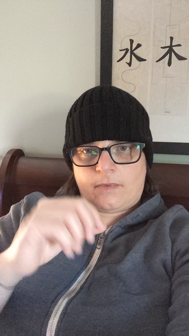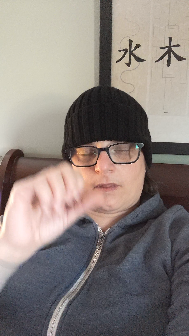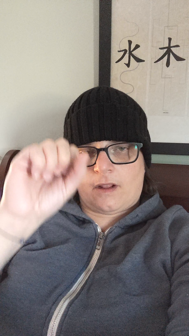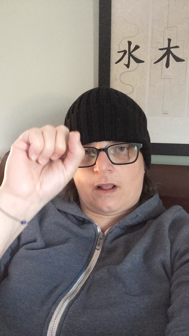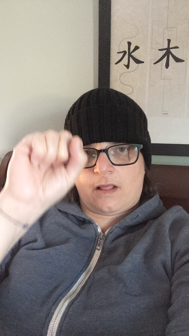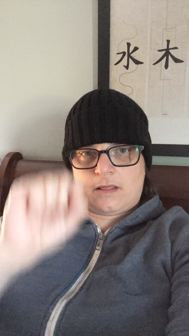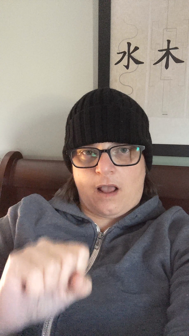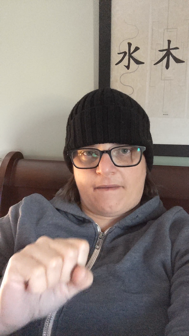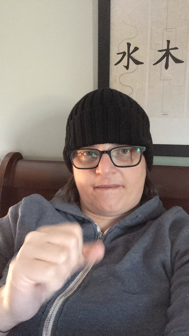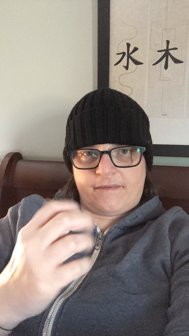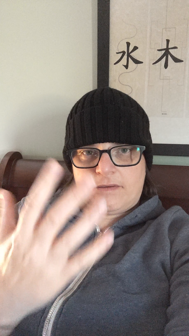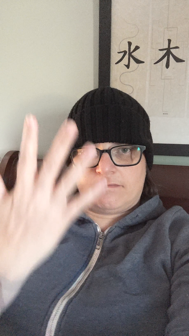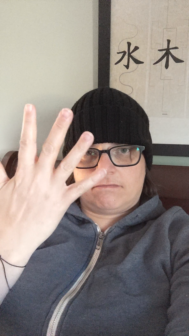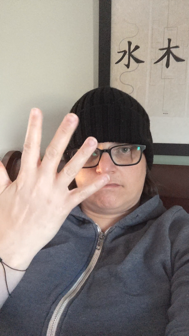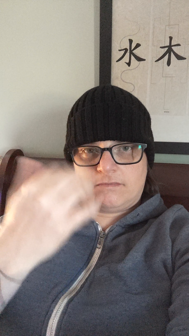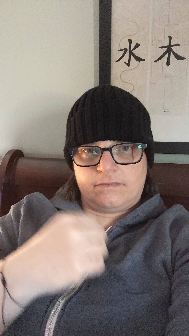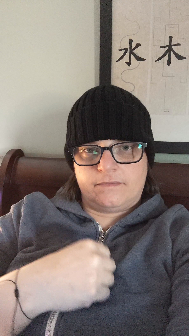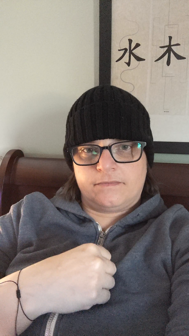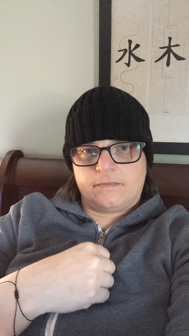gloves